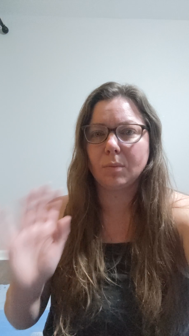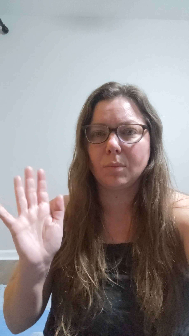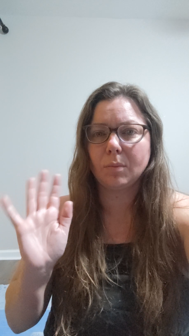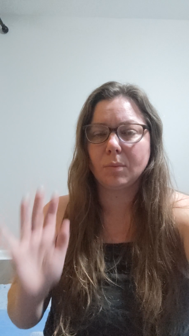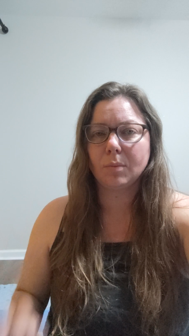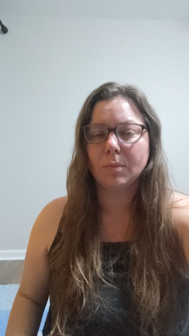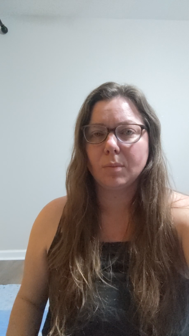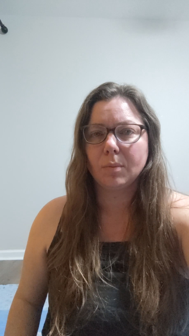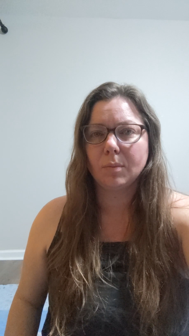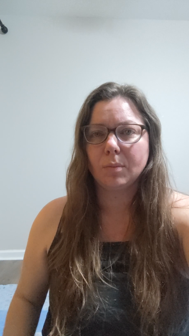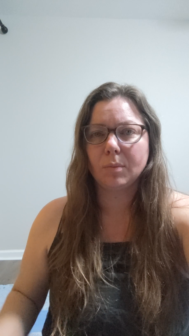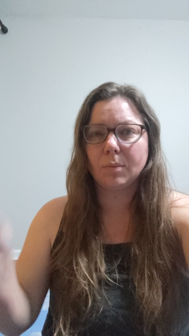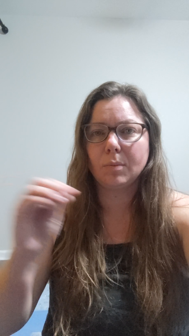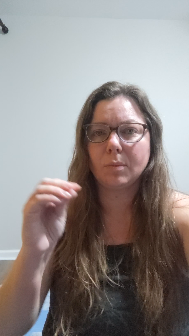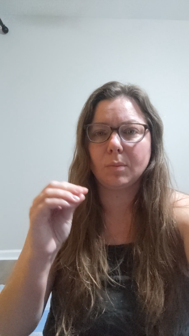more